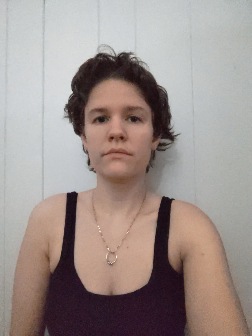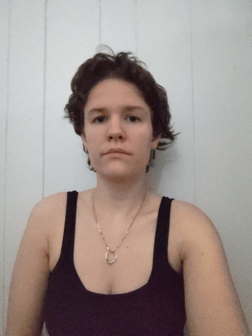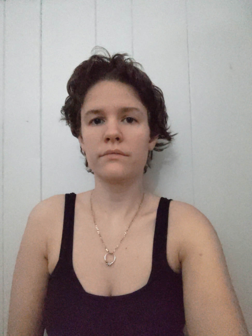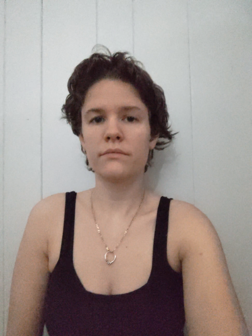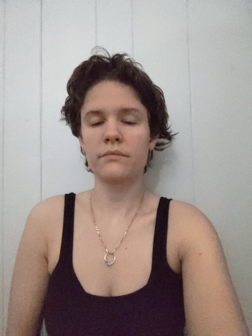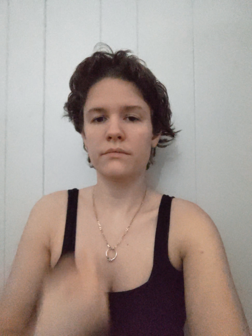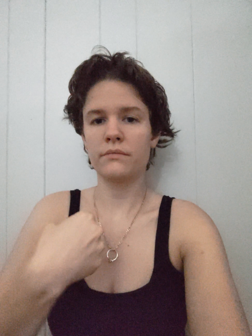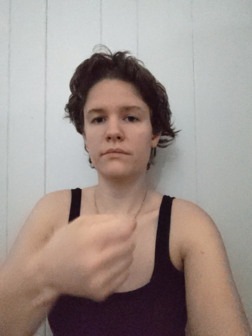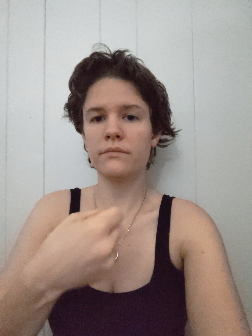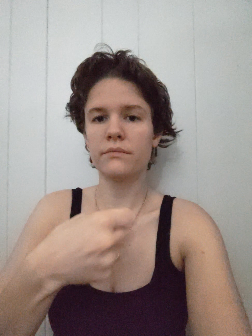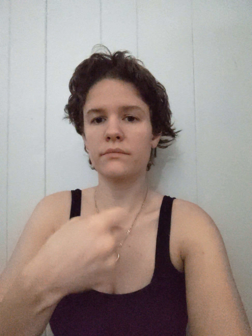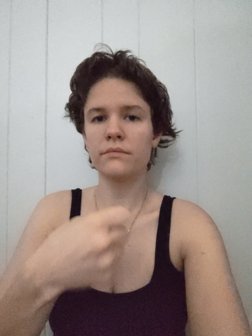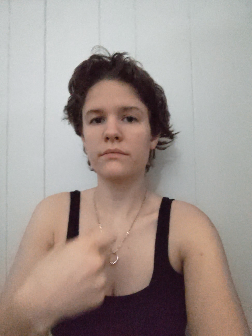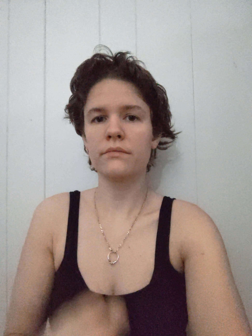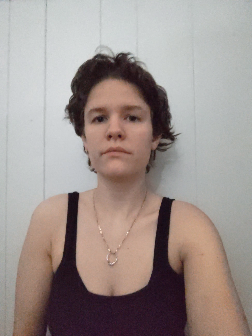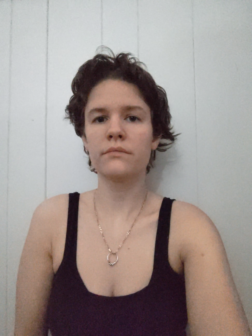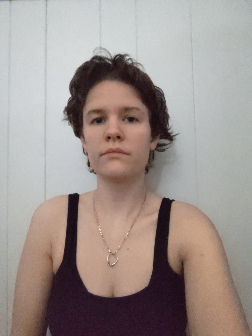make